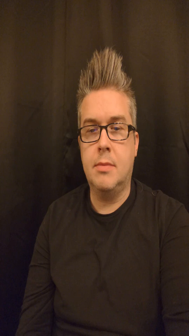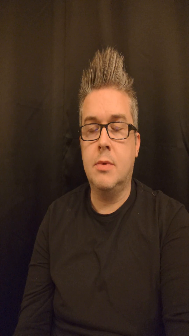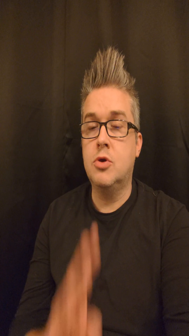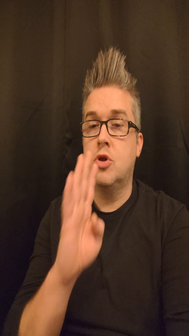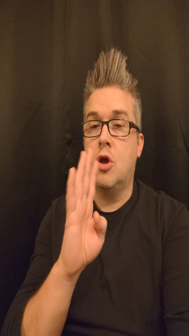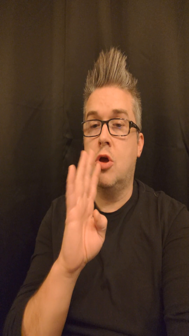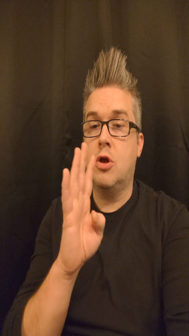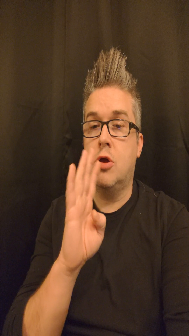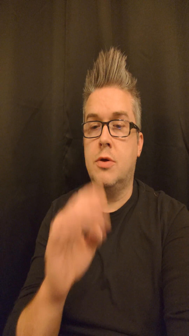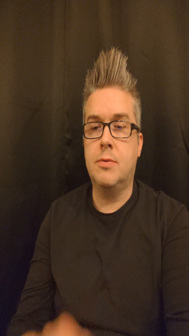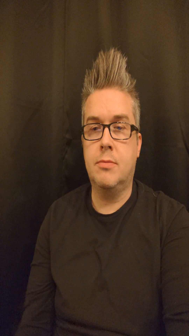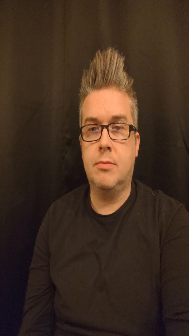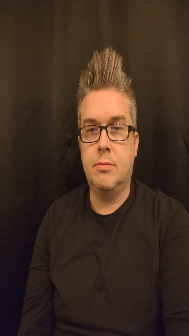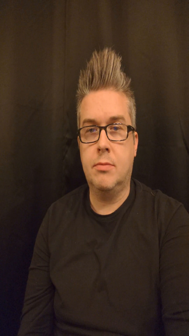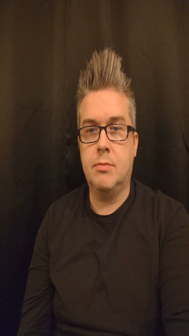talk